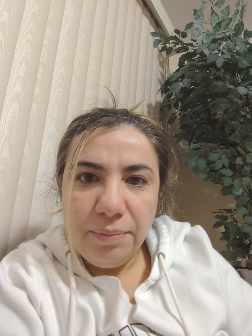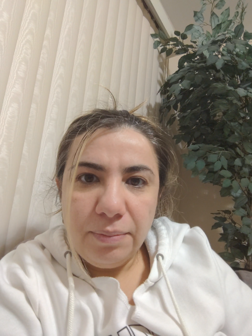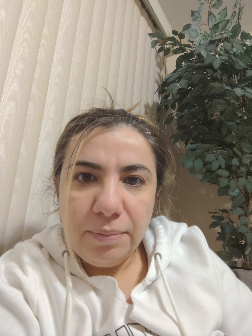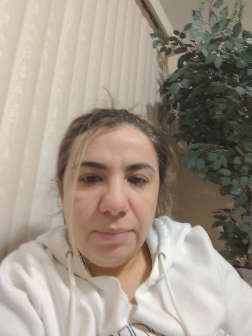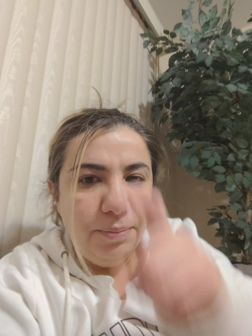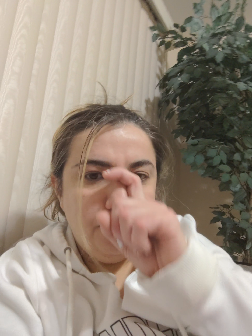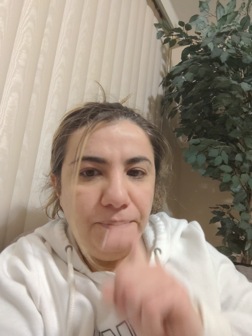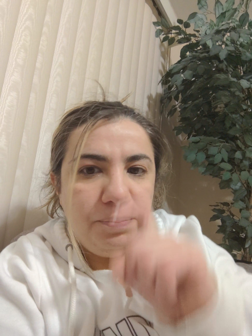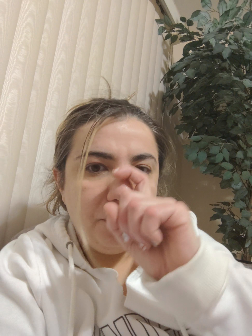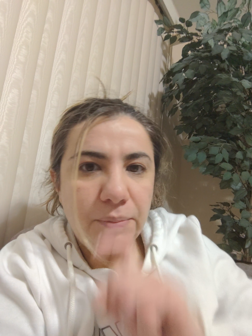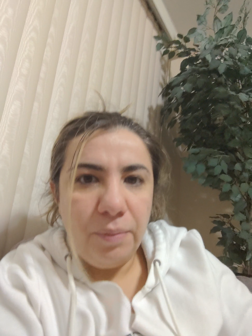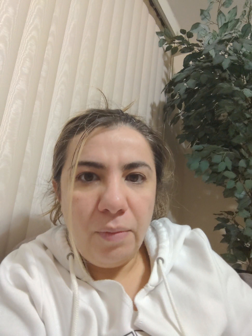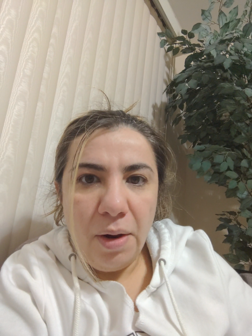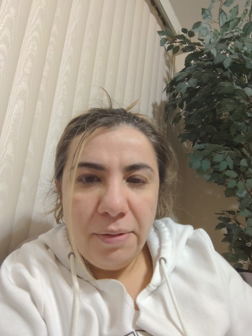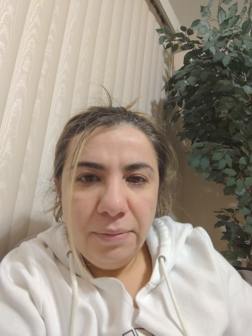doll